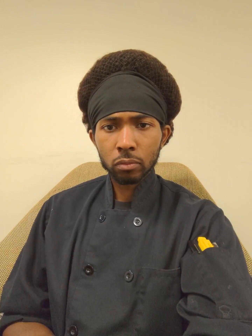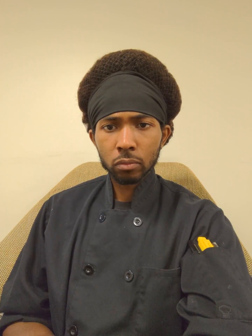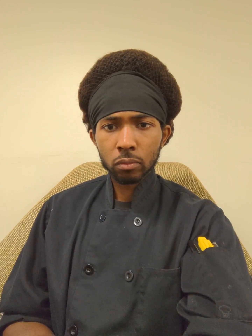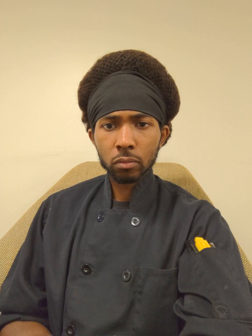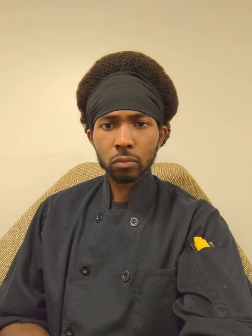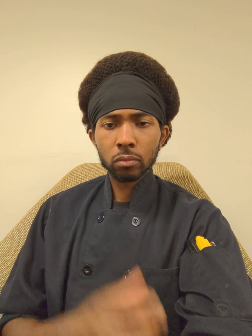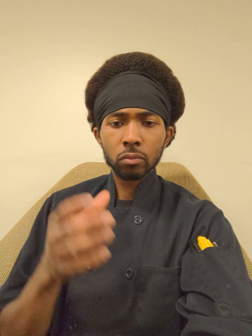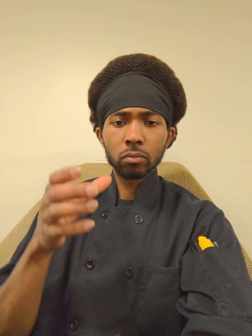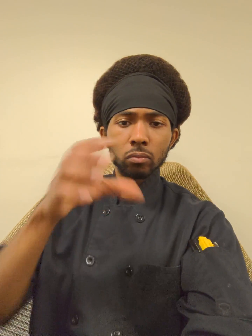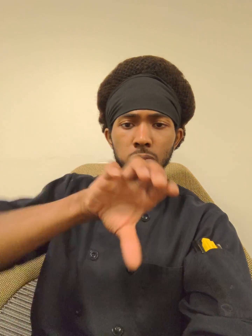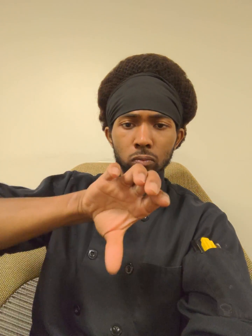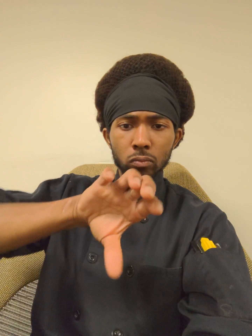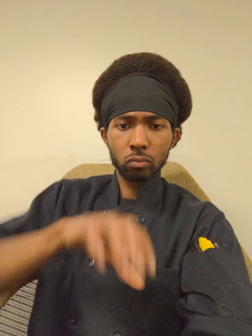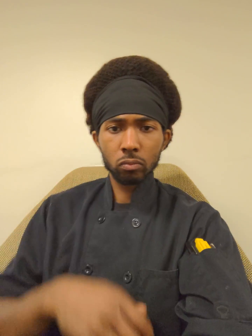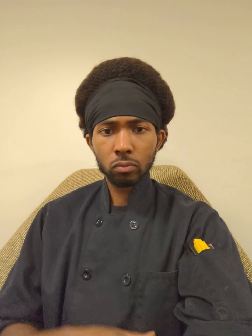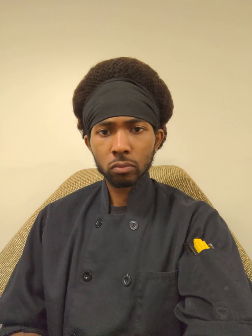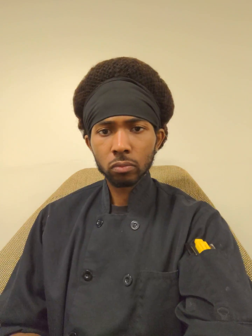dump